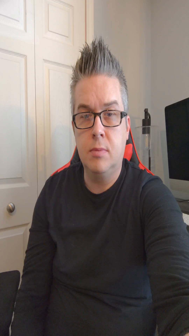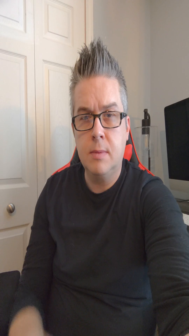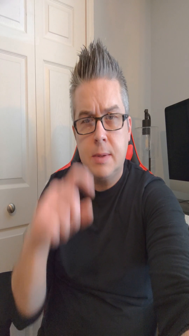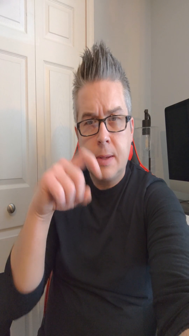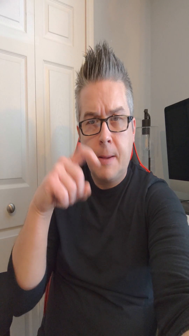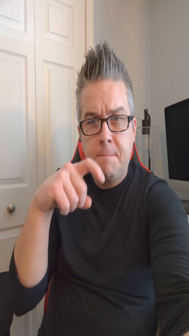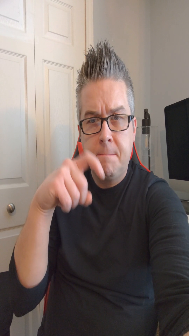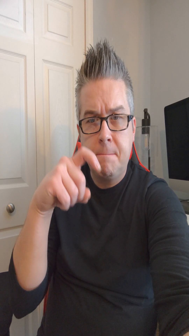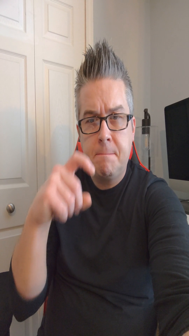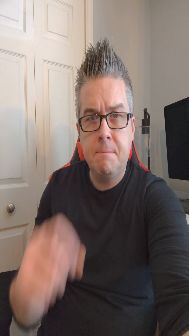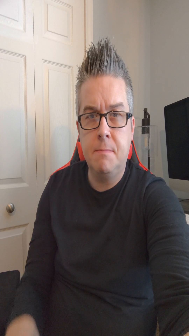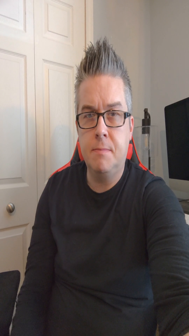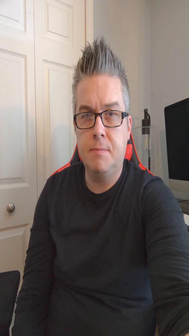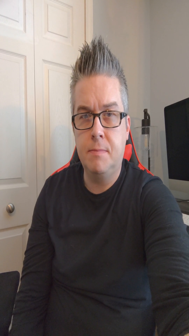time